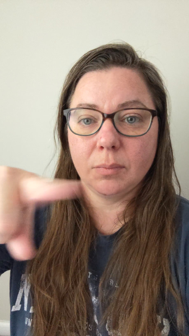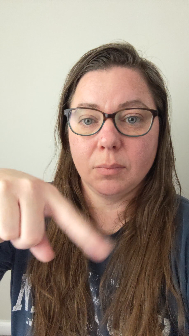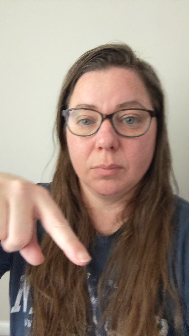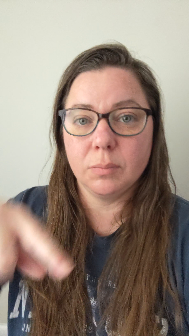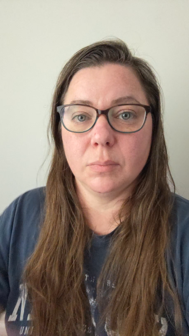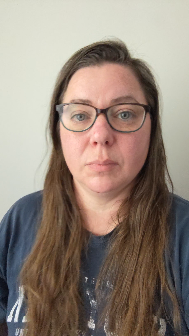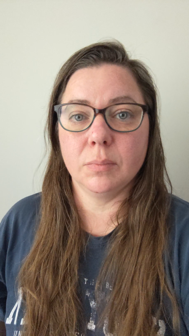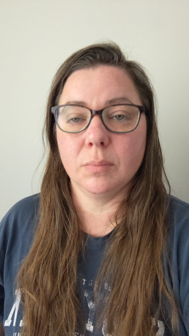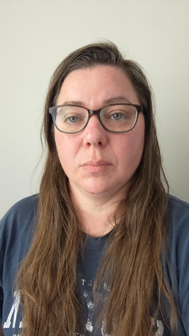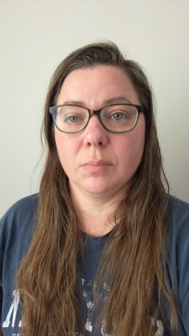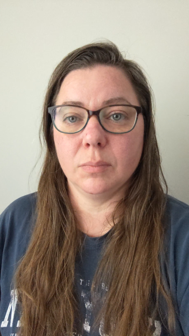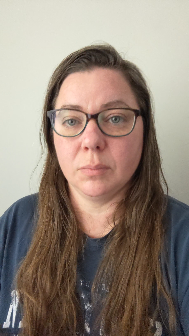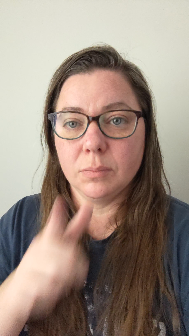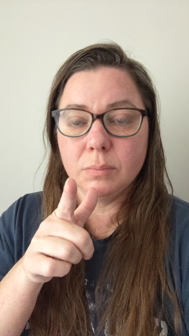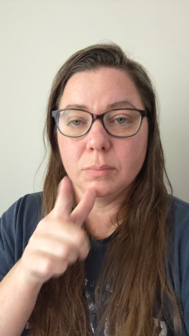lunch